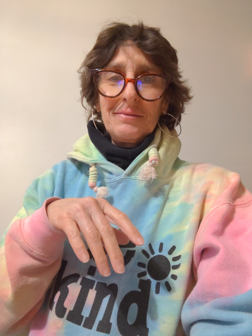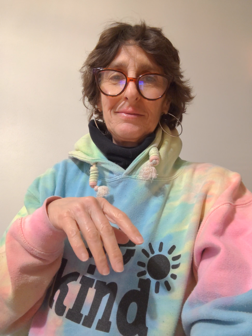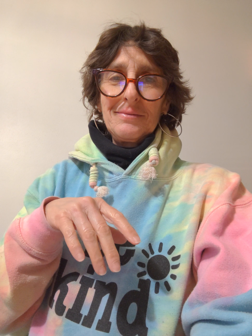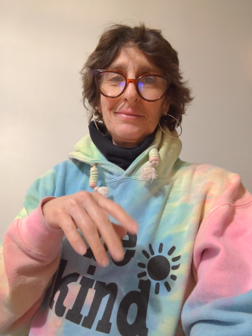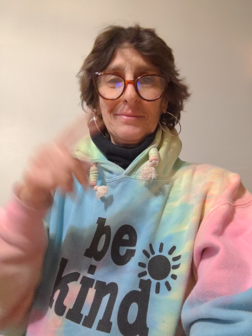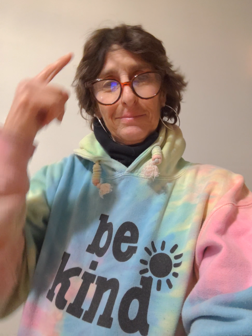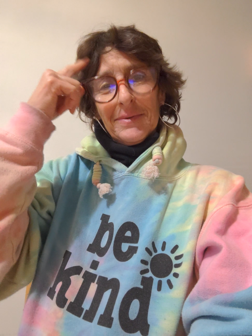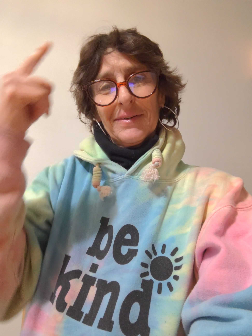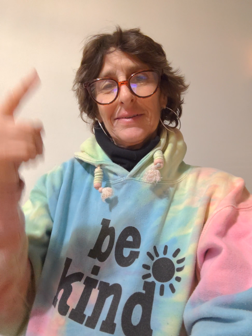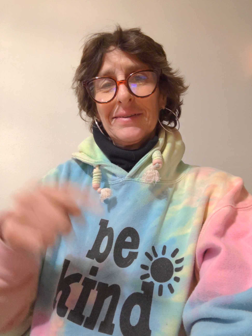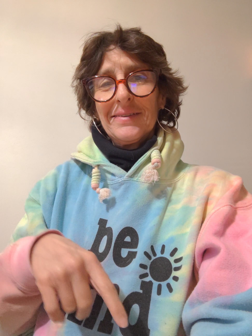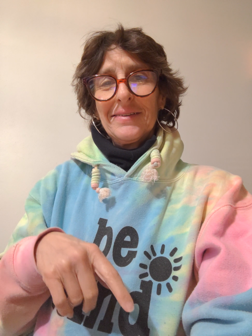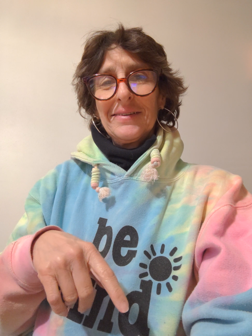penny